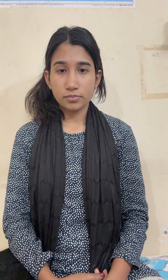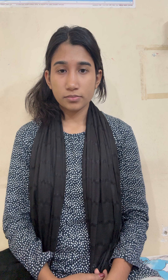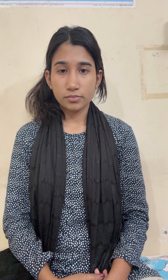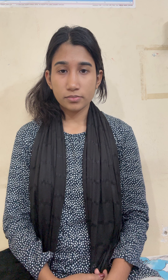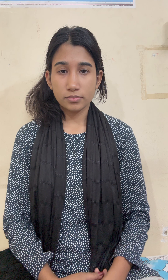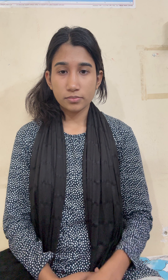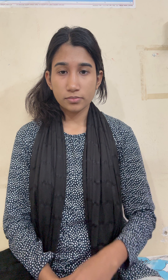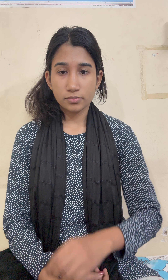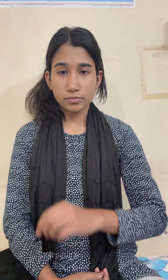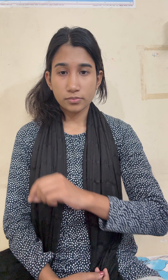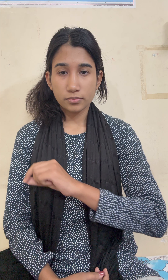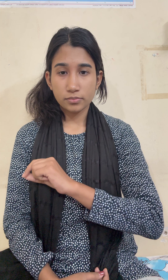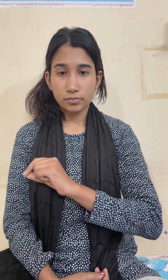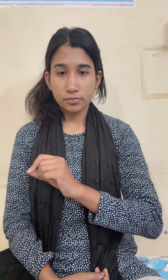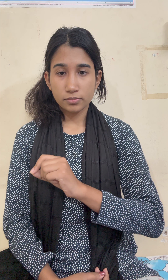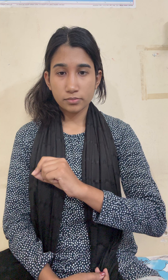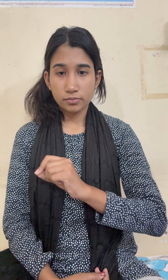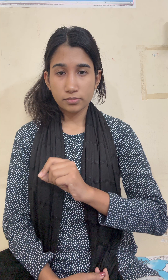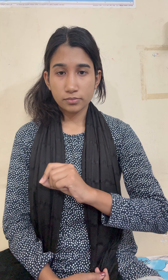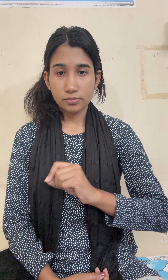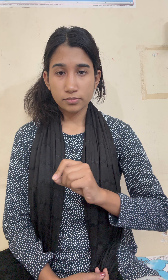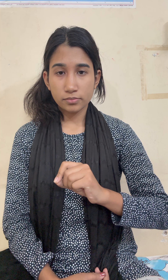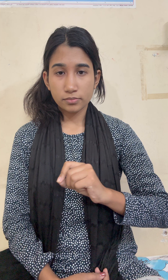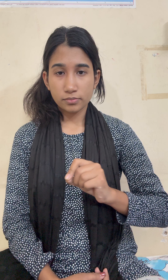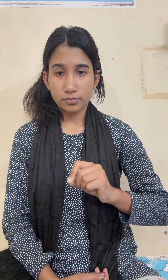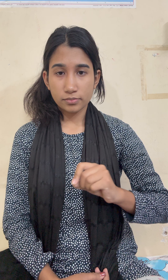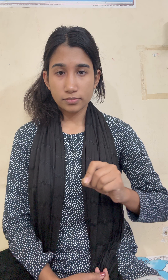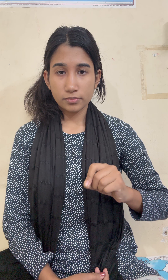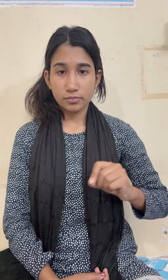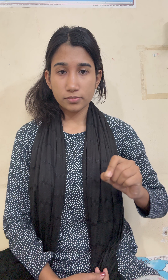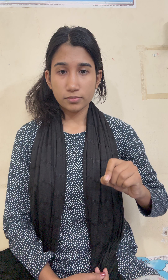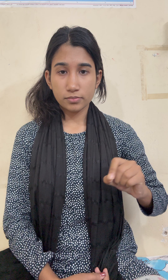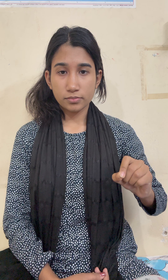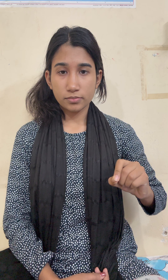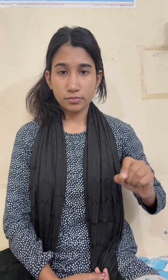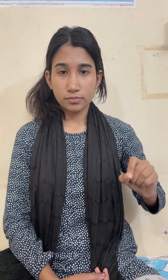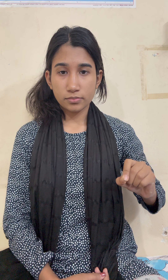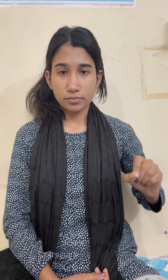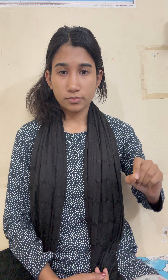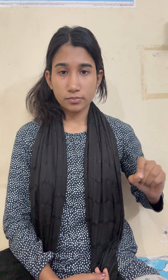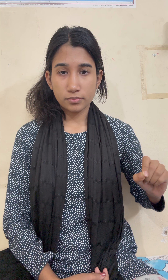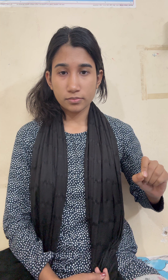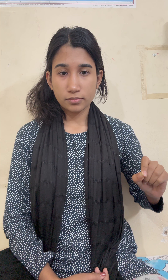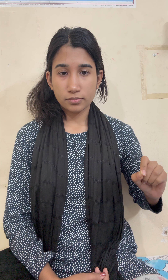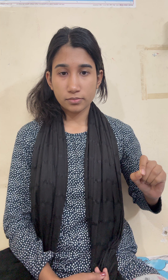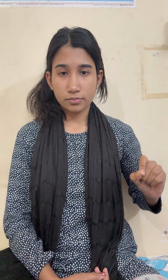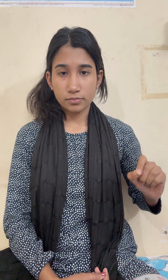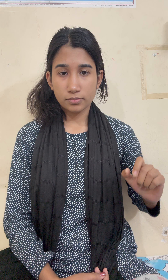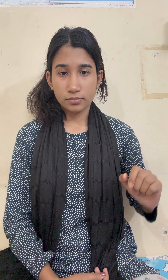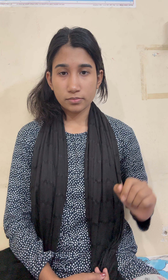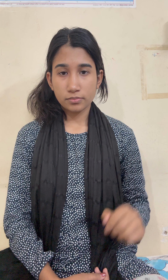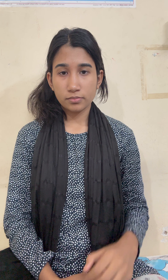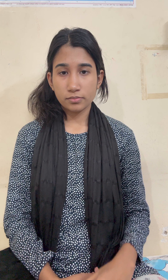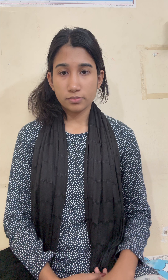কলম